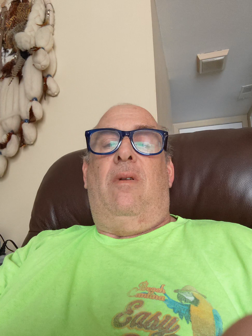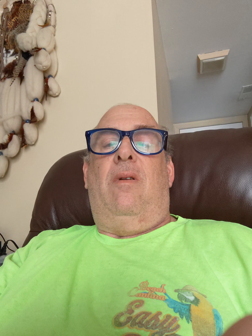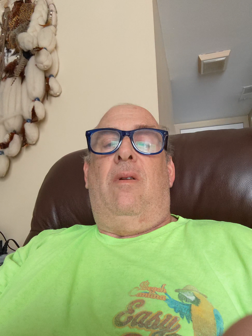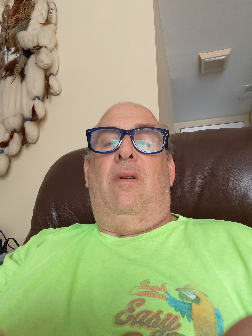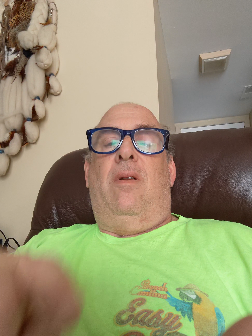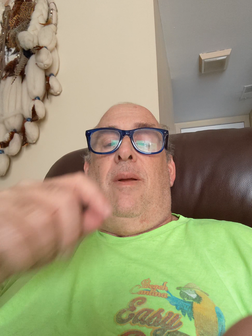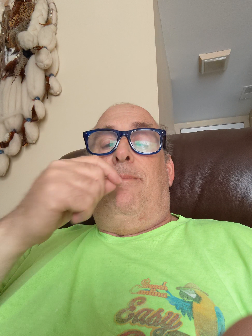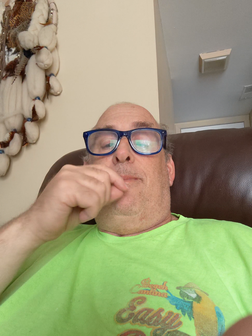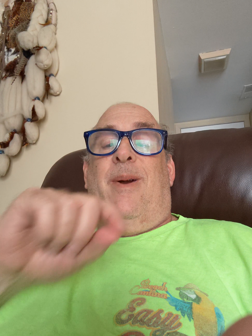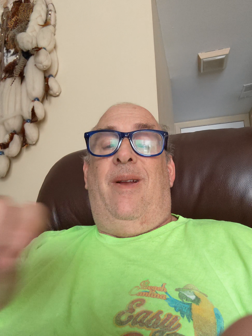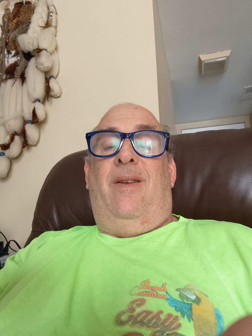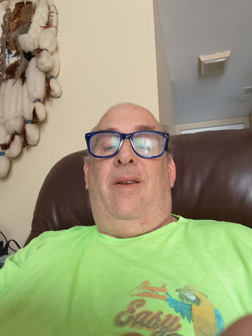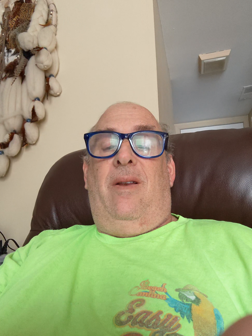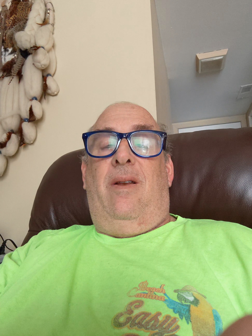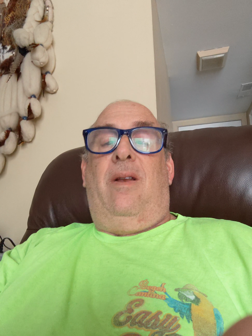pen